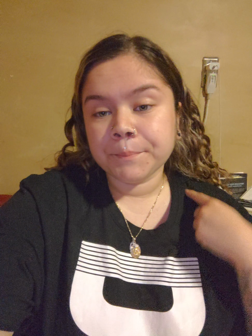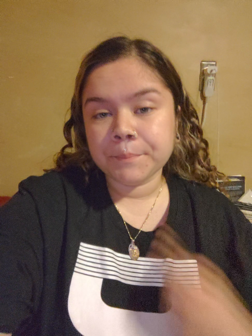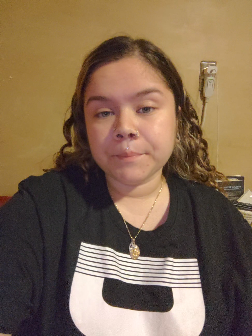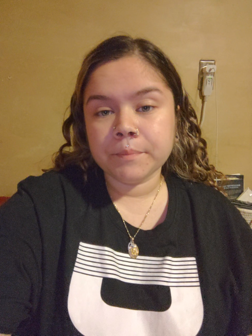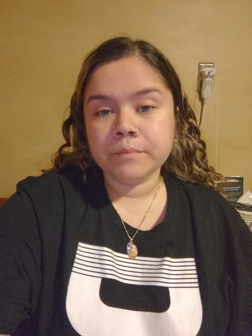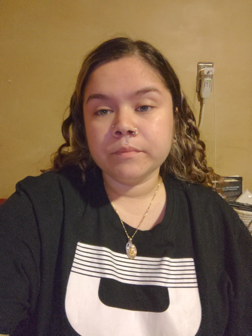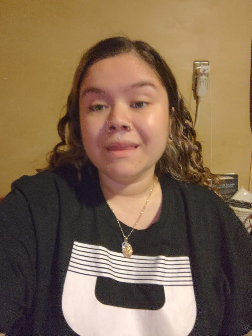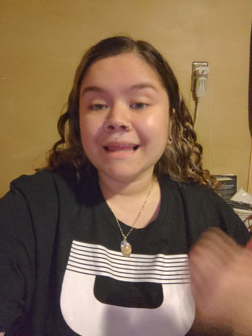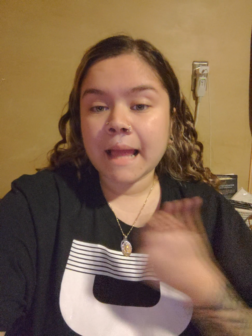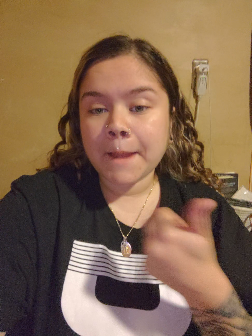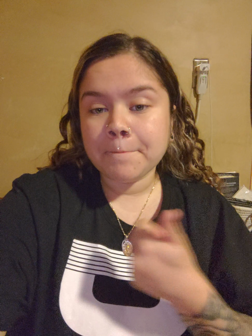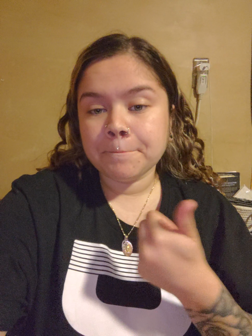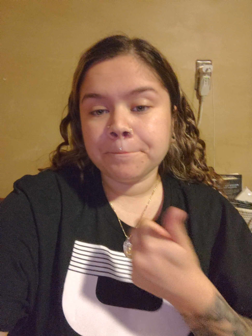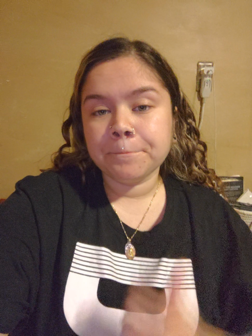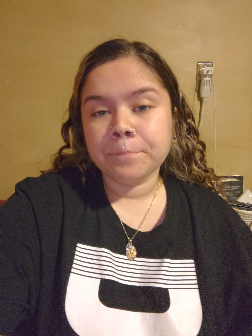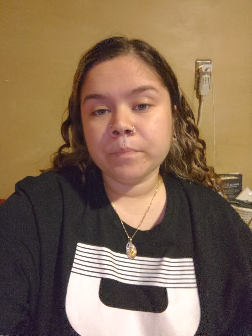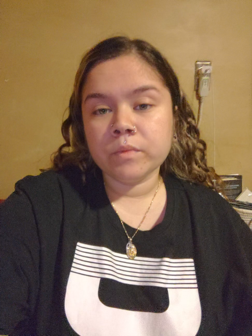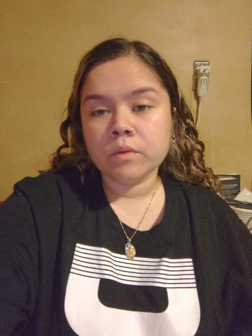game